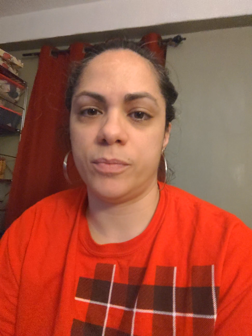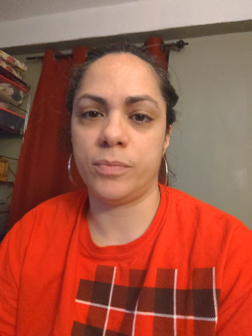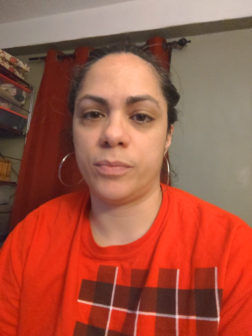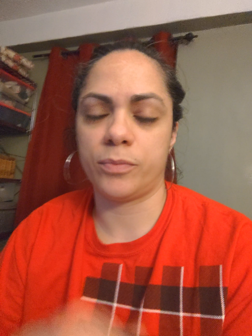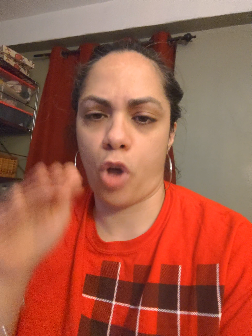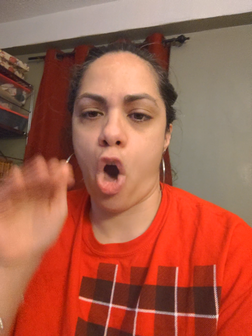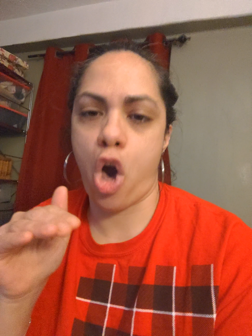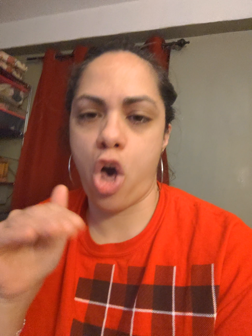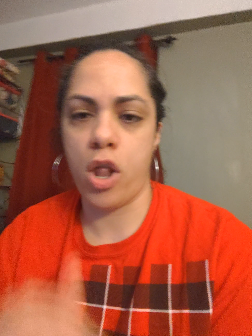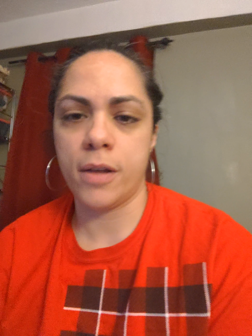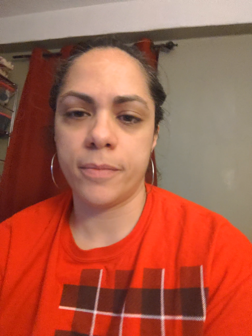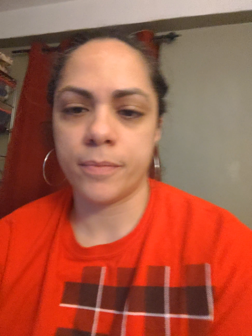on